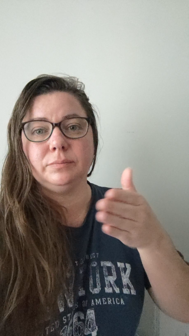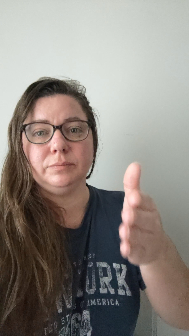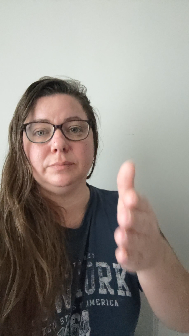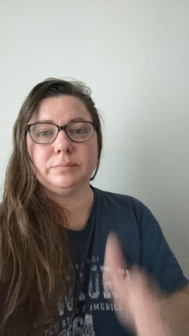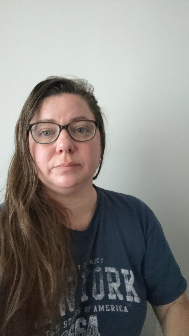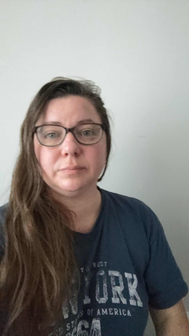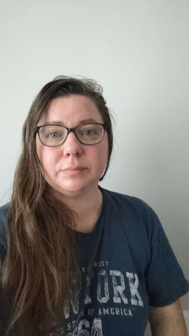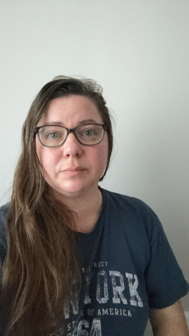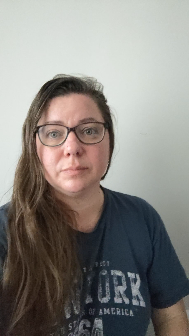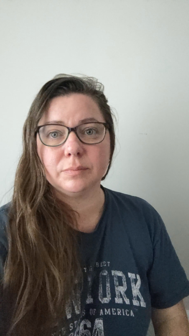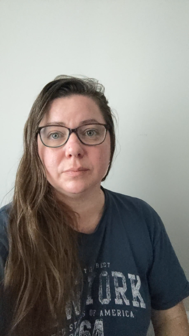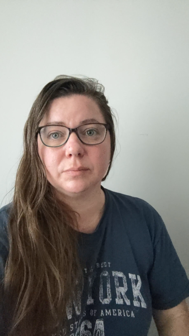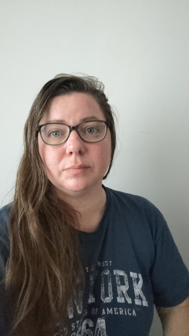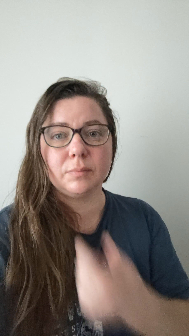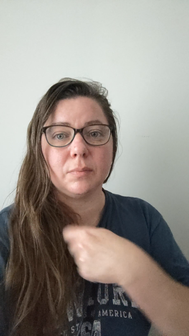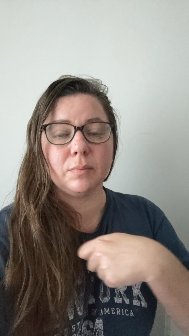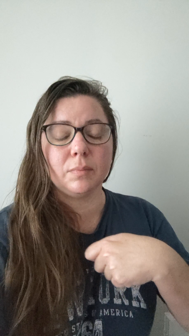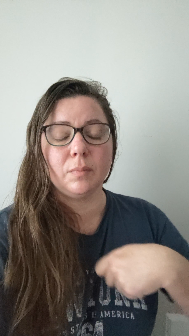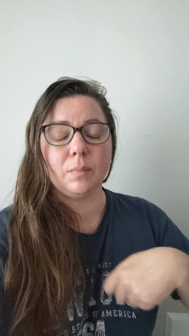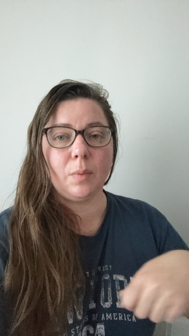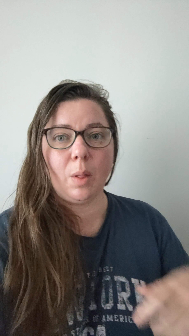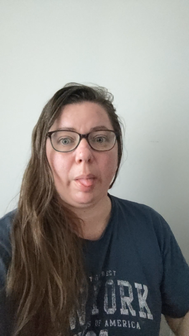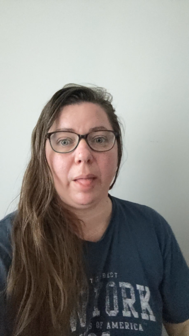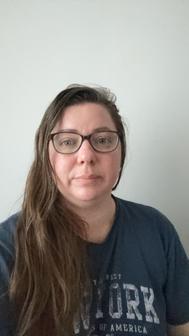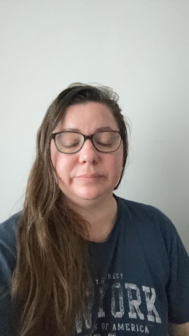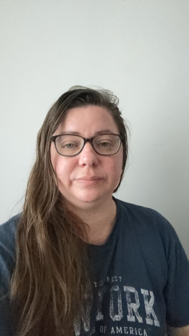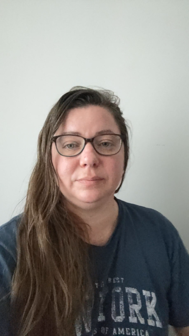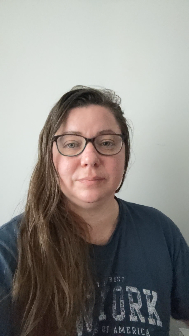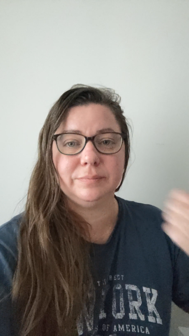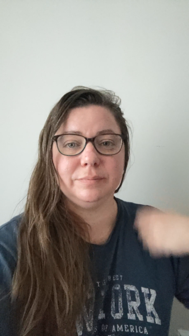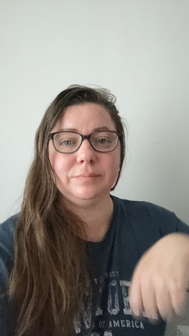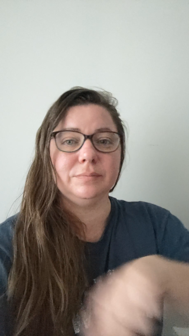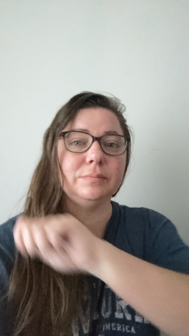scarf